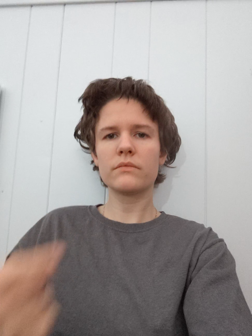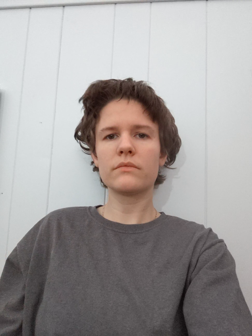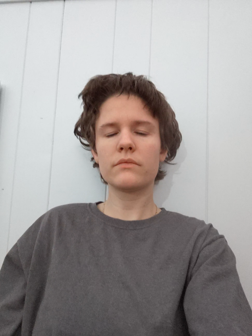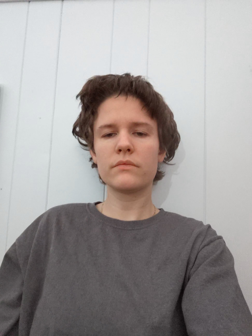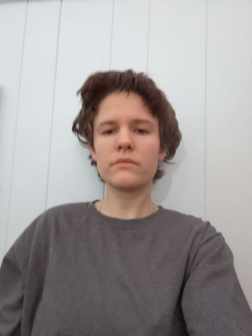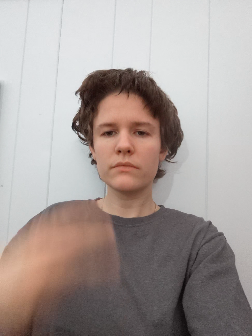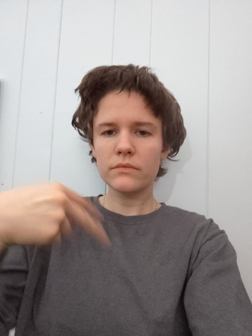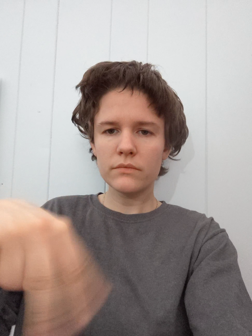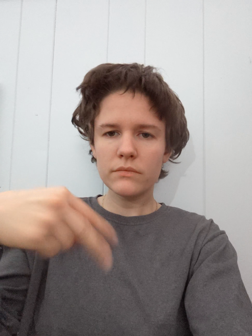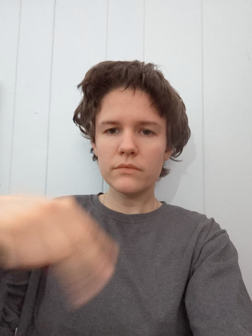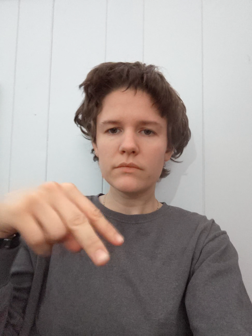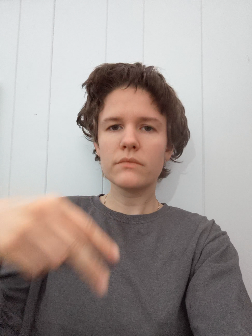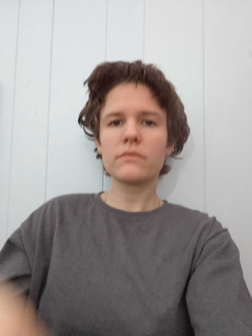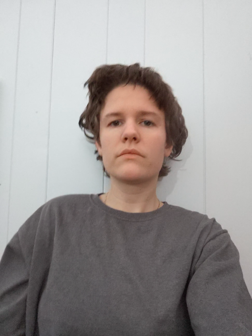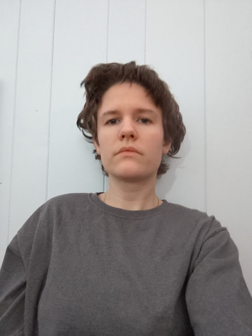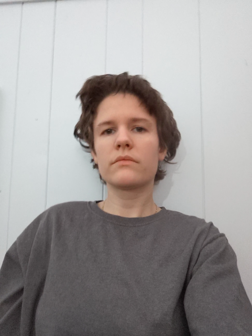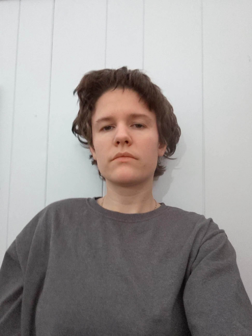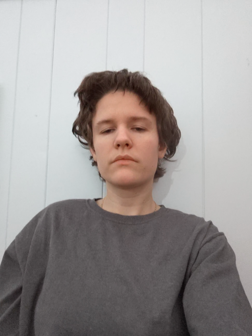dance